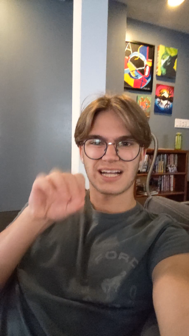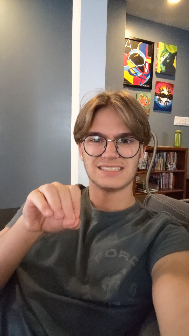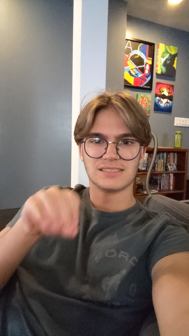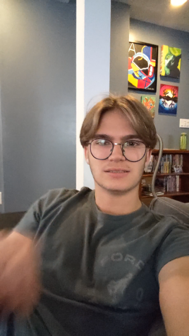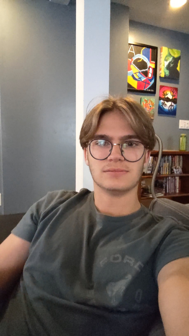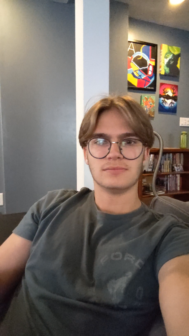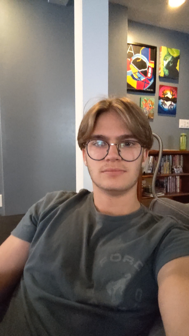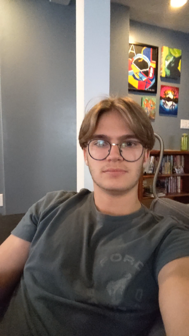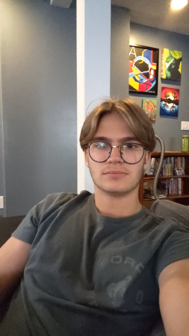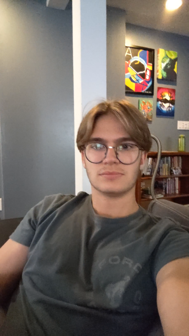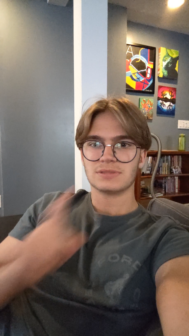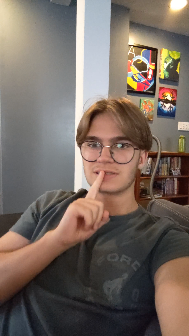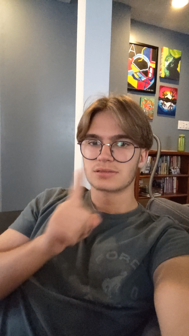is